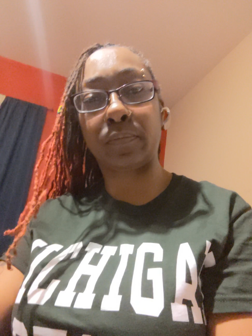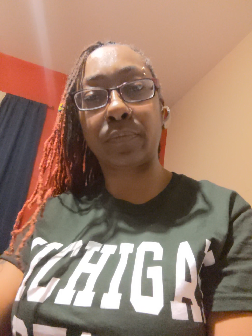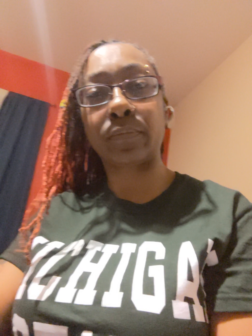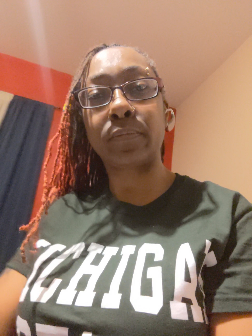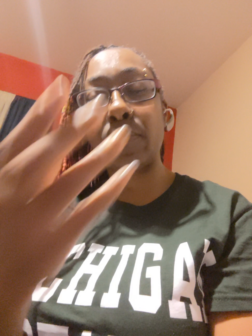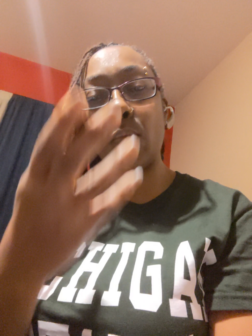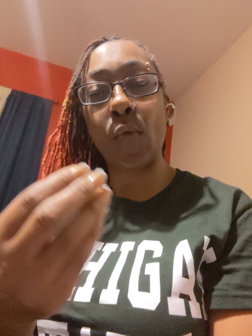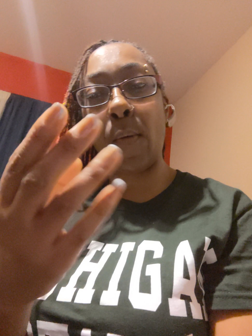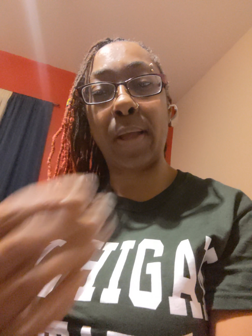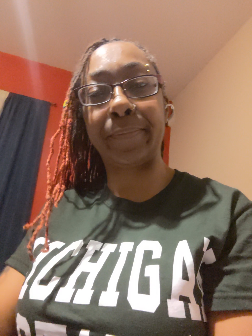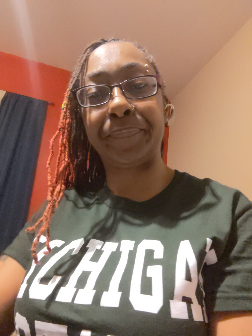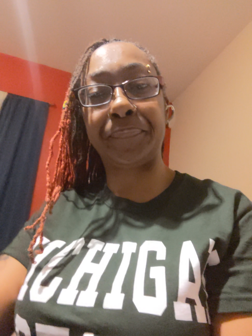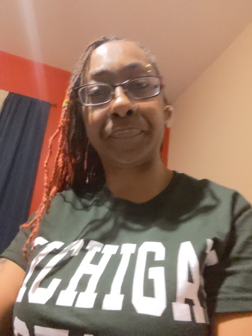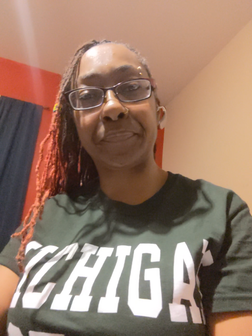wet